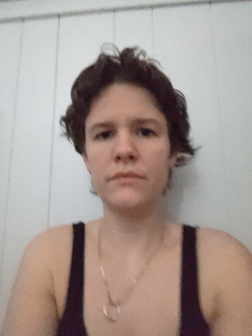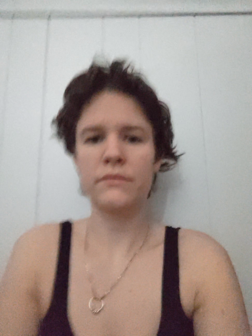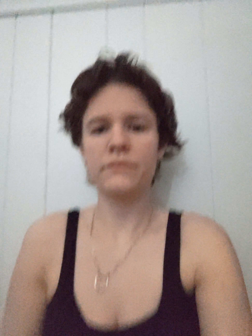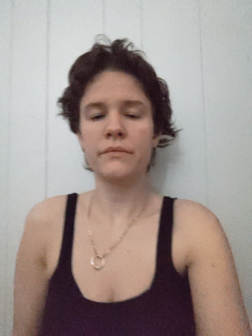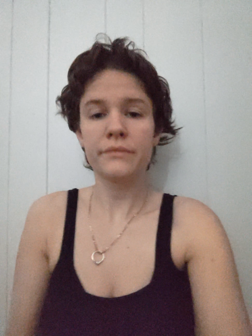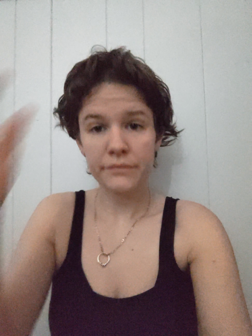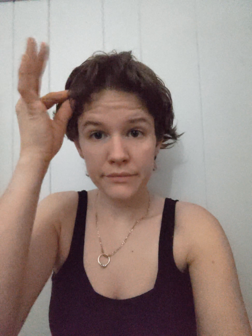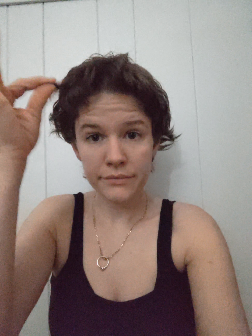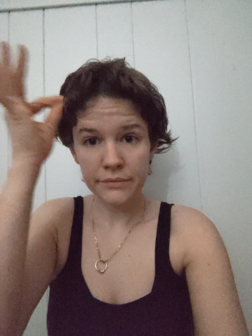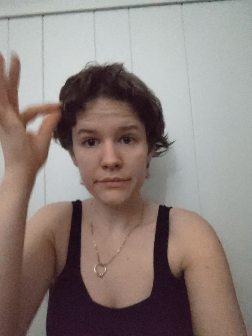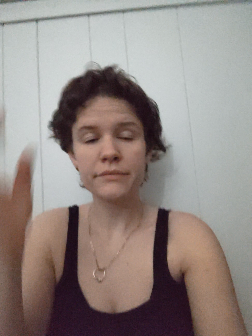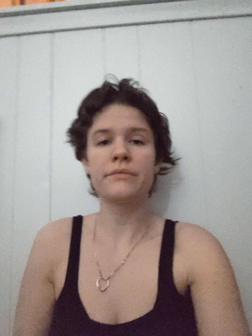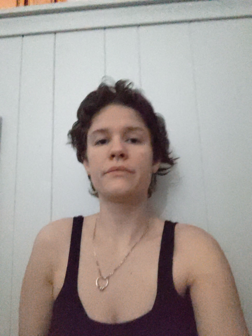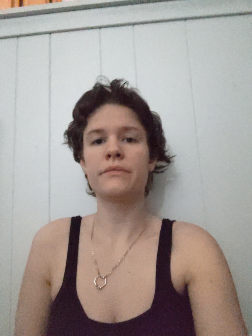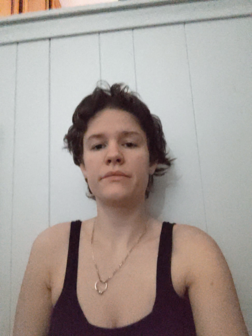hair